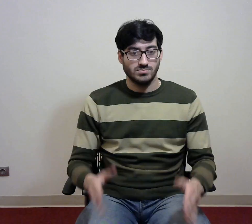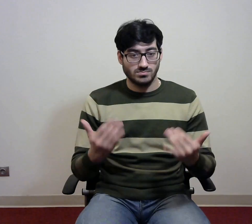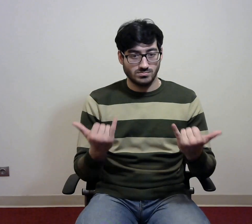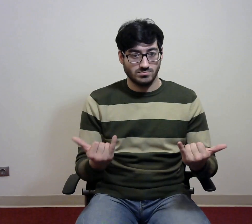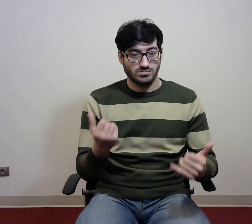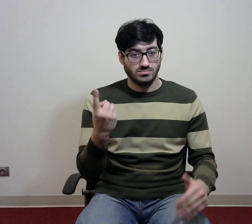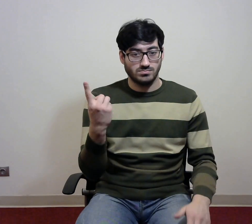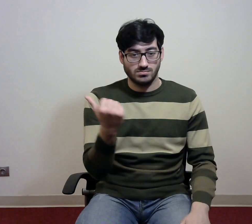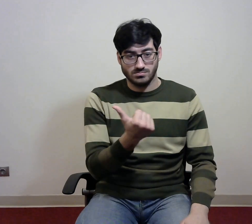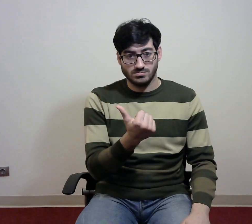bu həftə